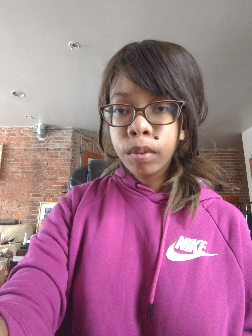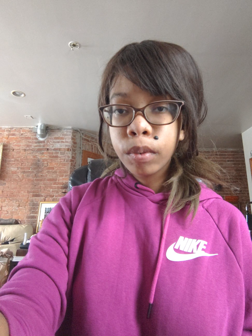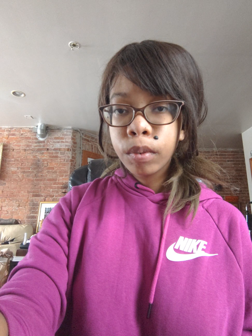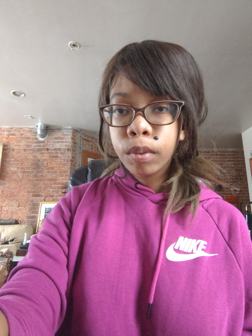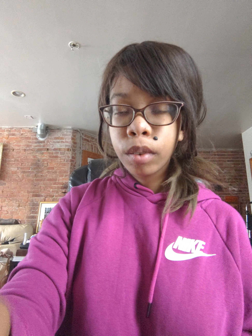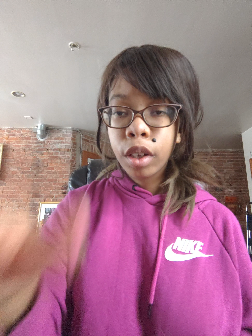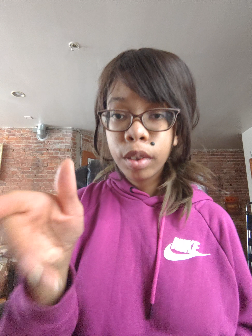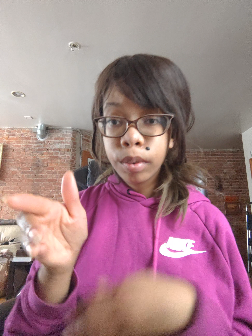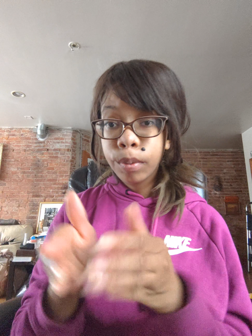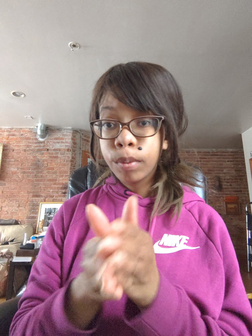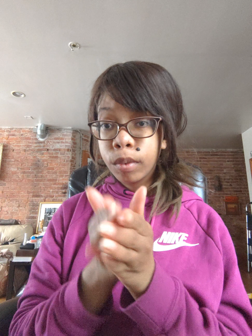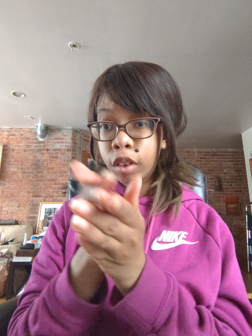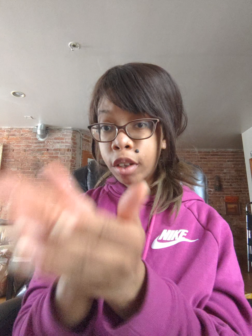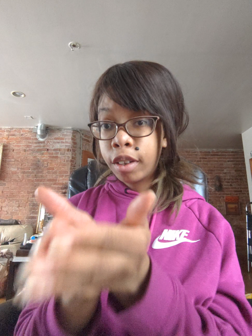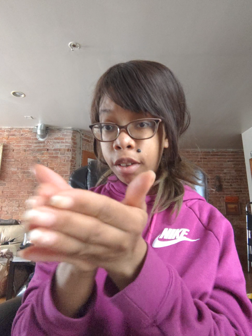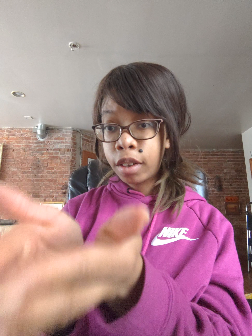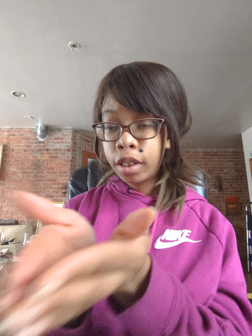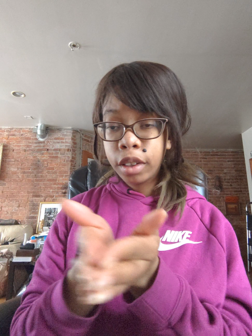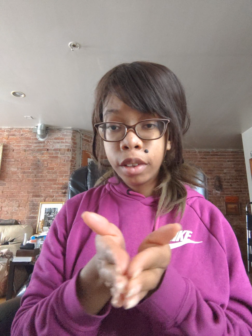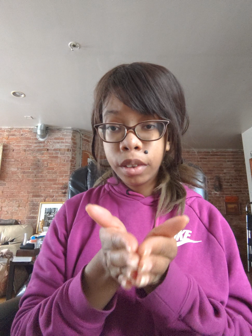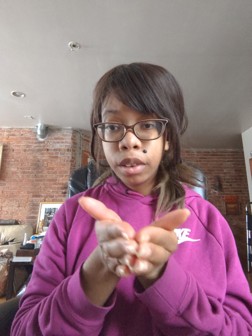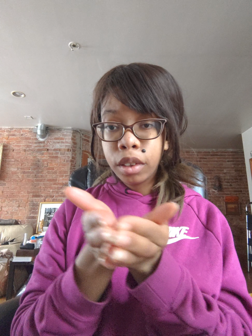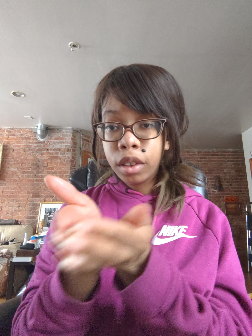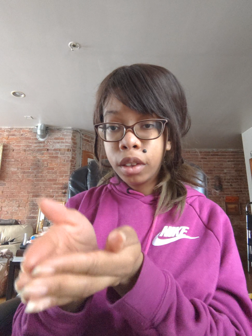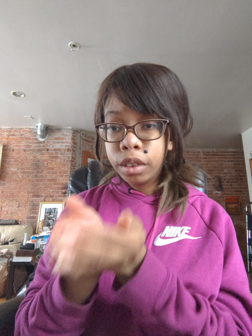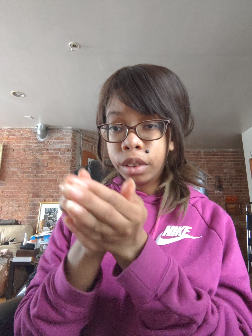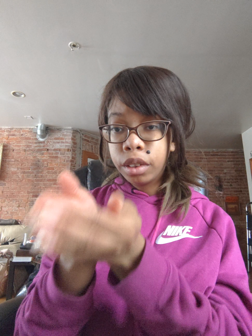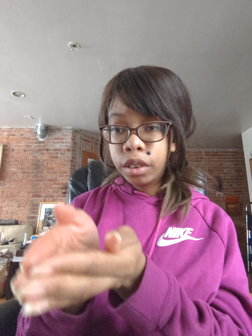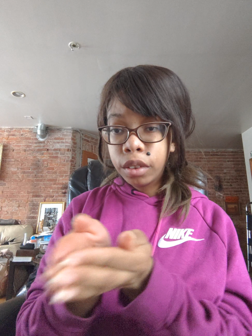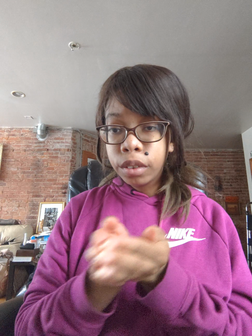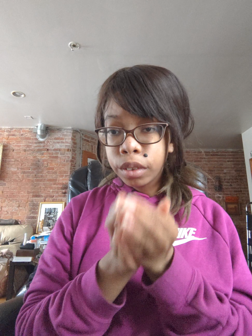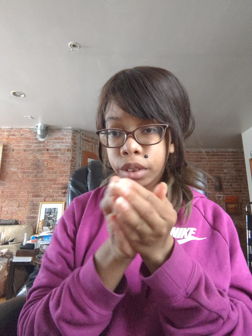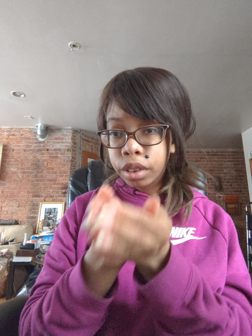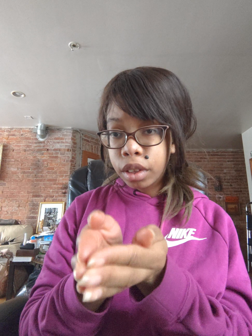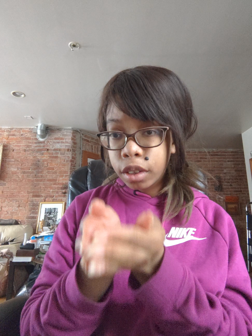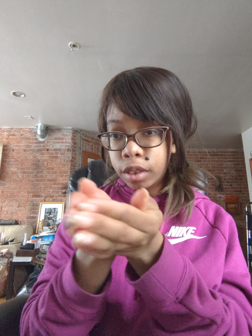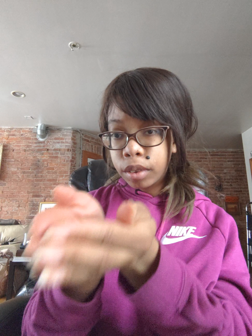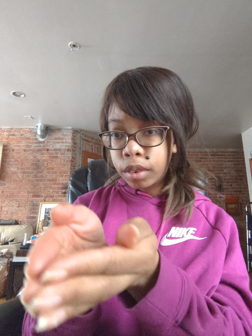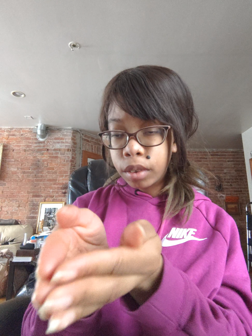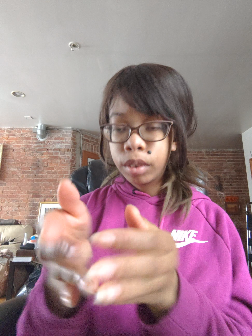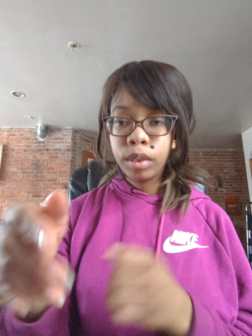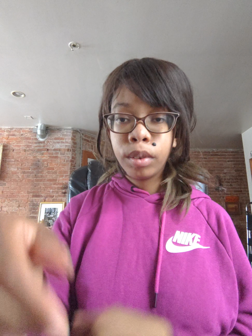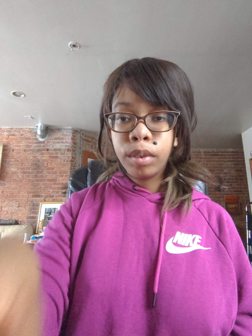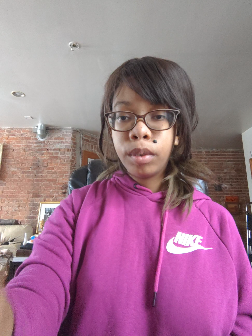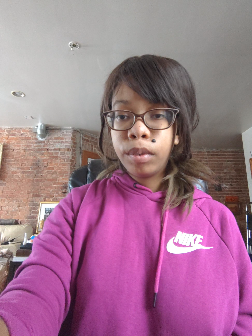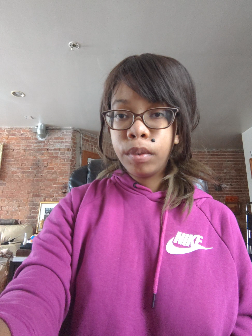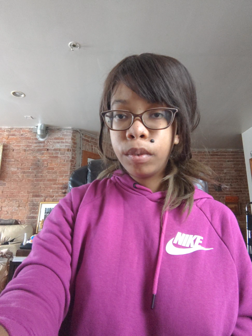boat